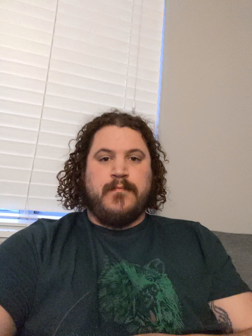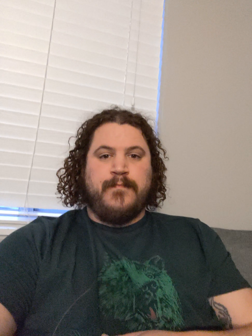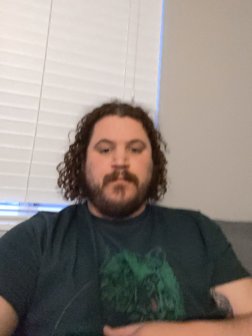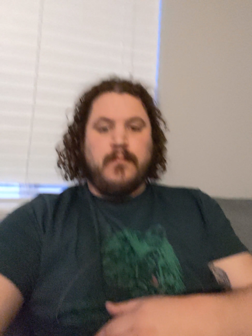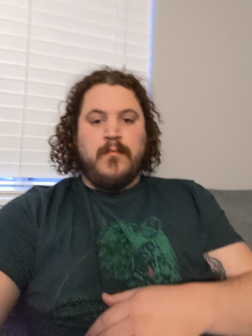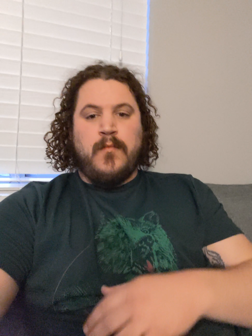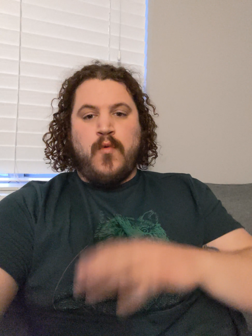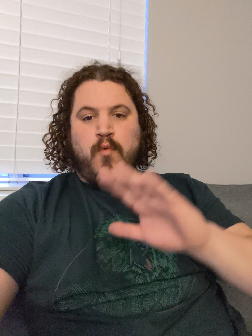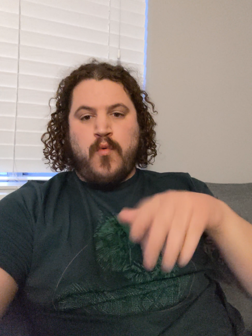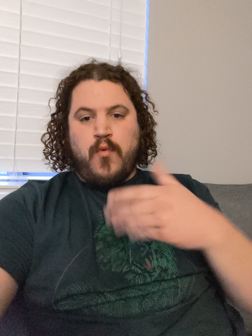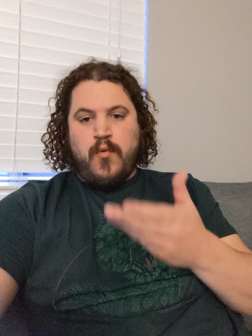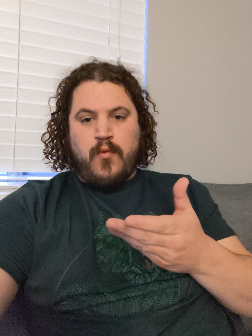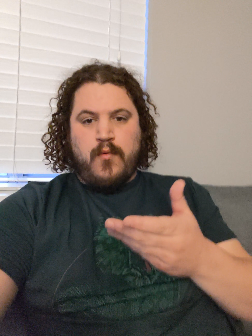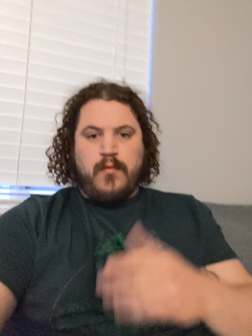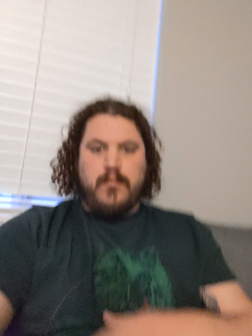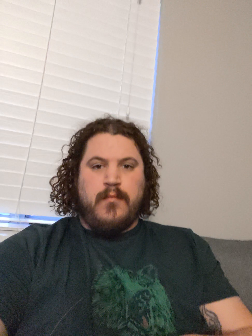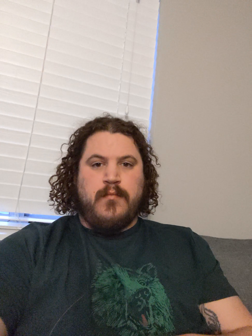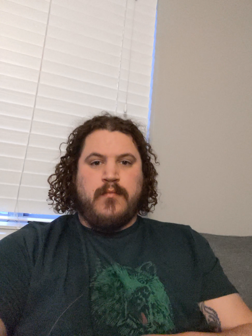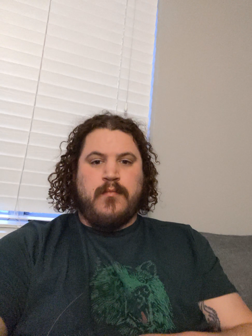all